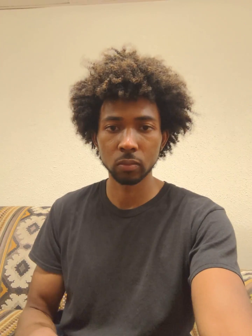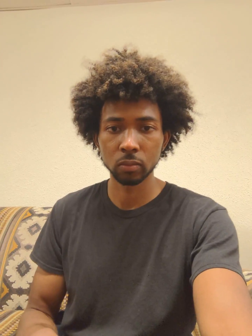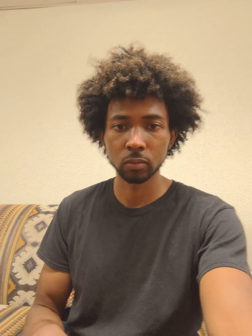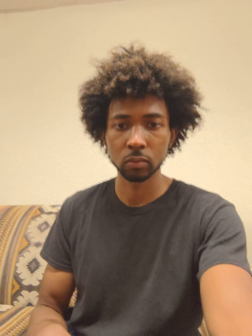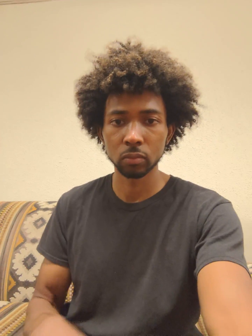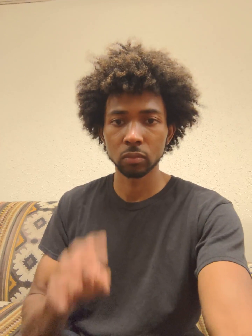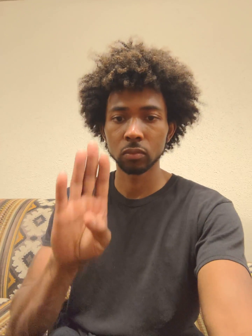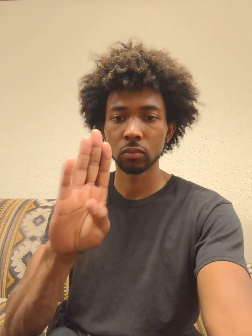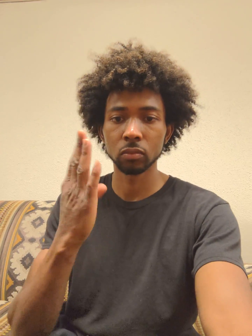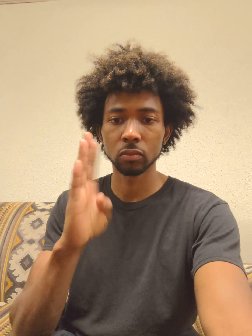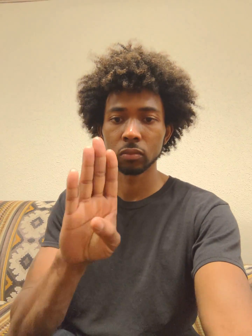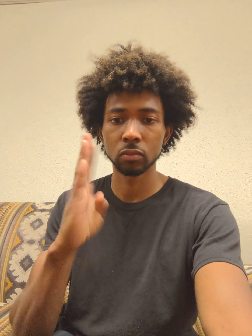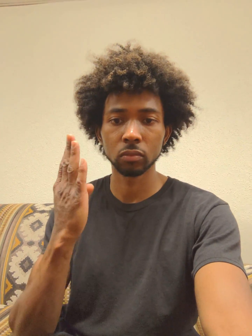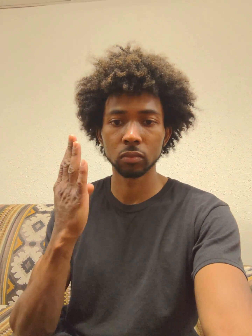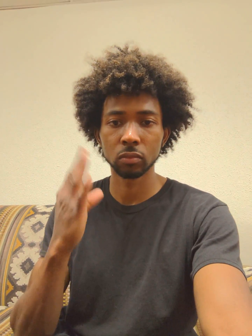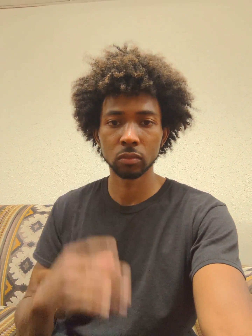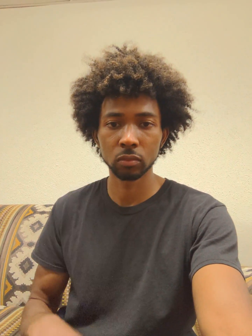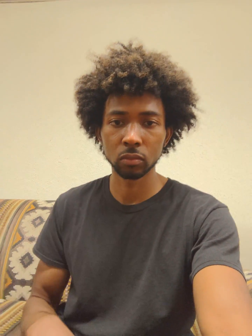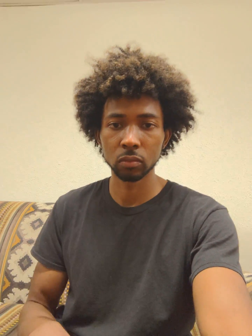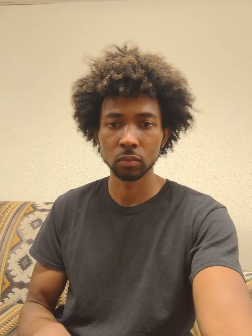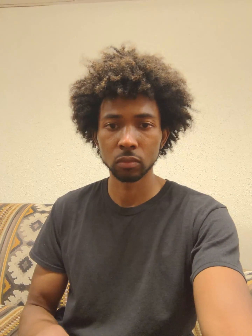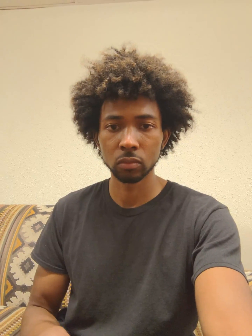door